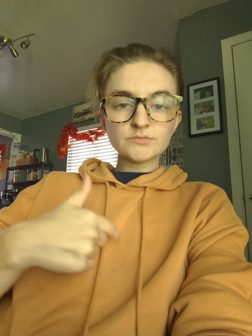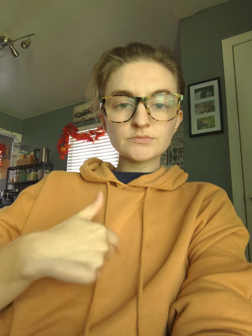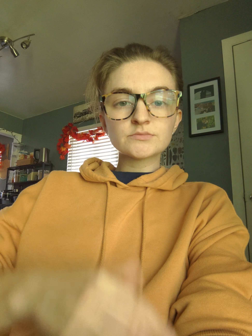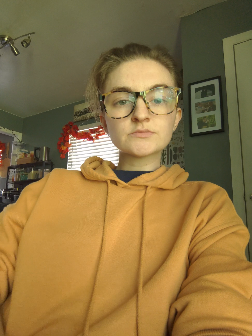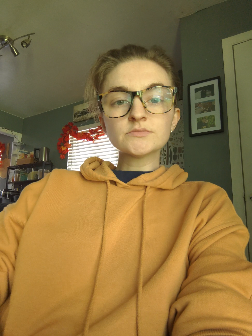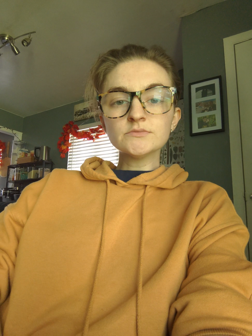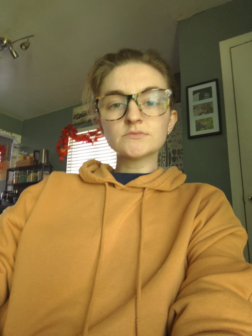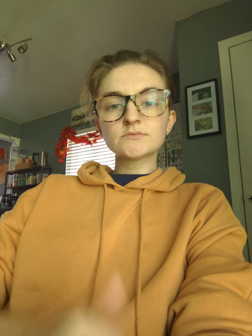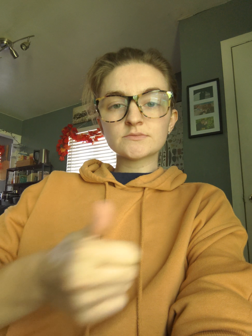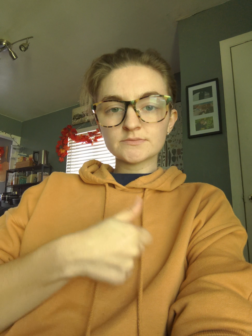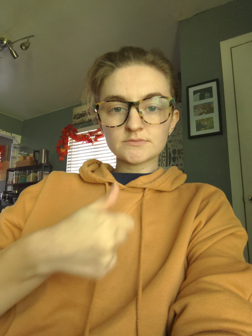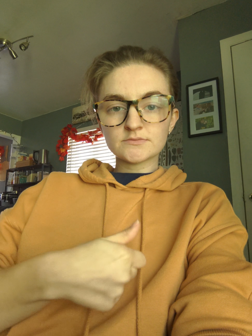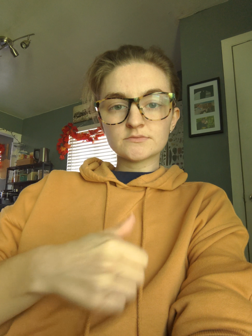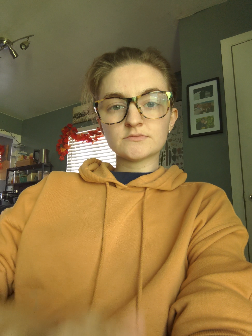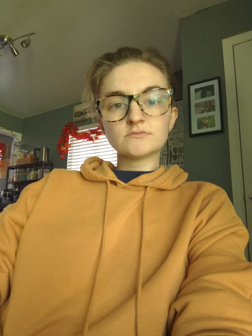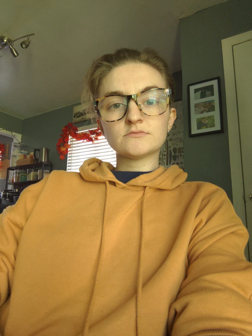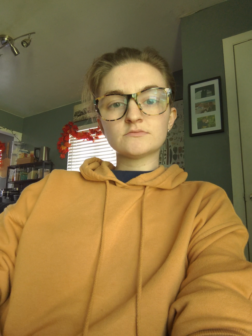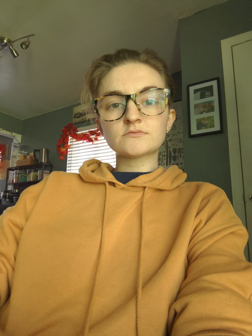basement